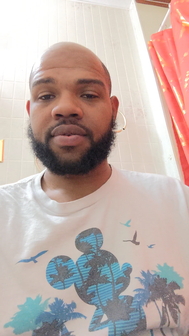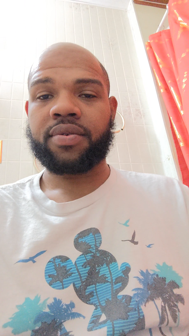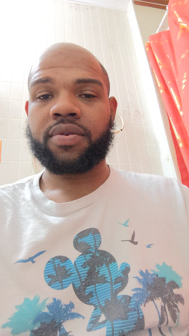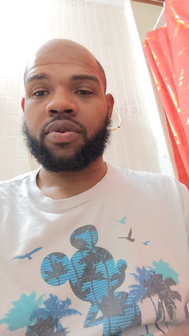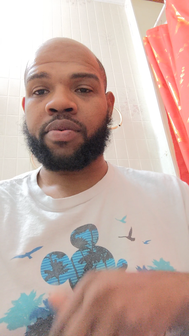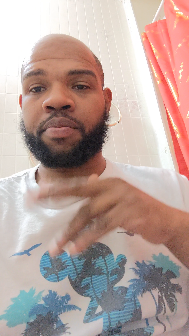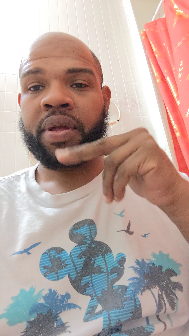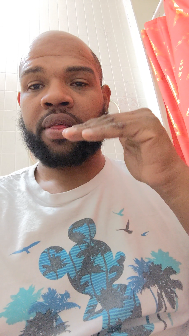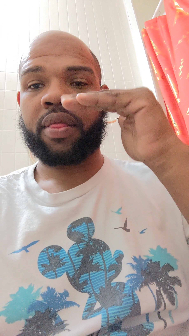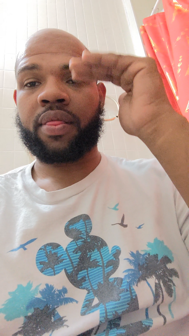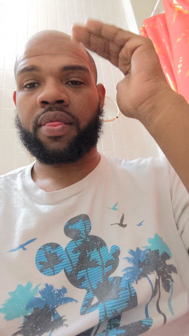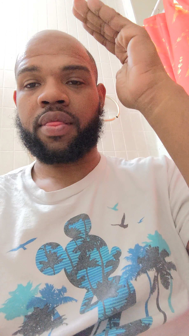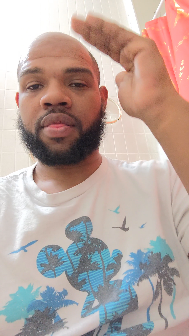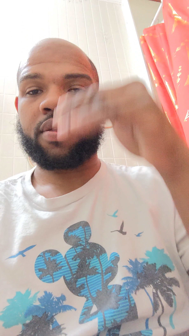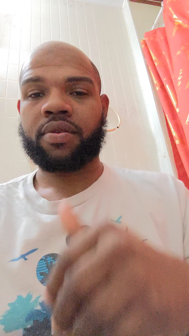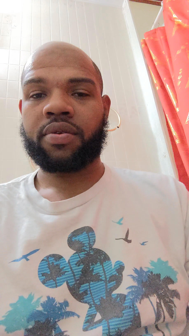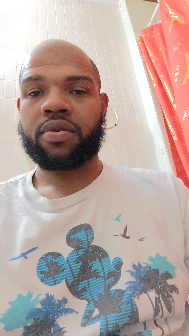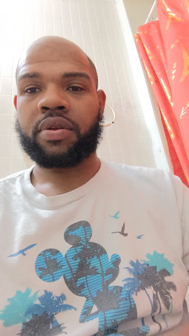build